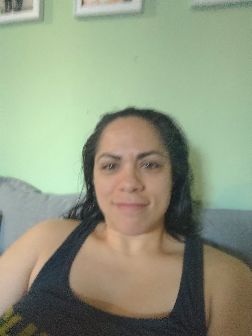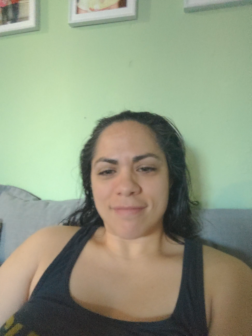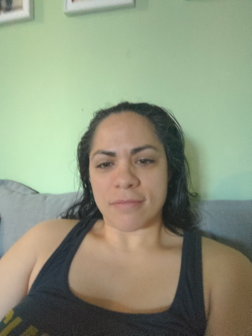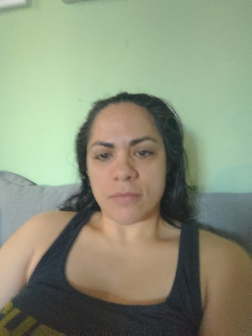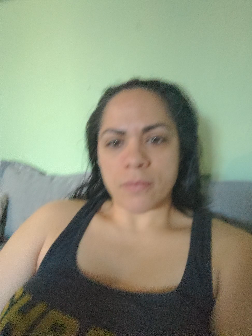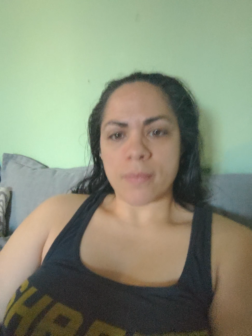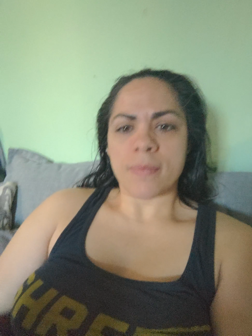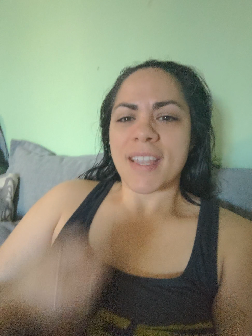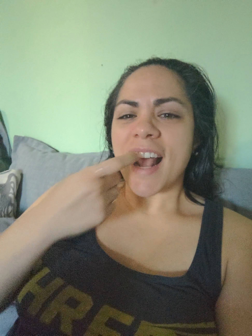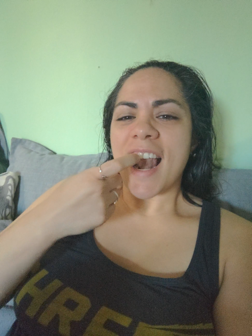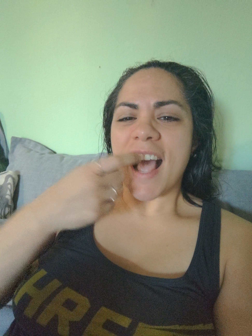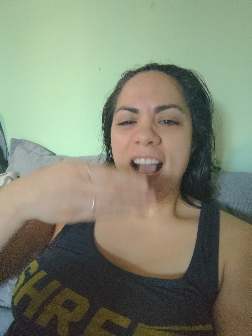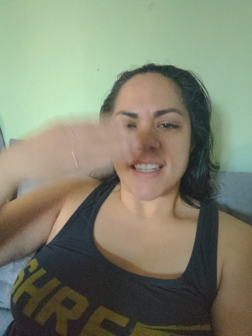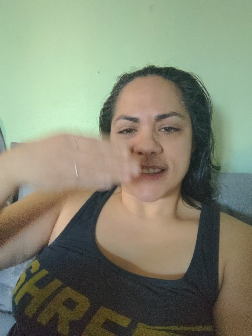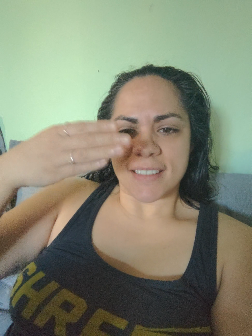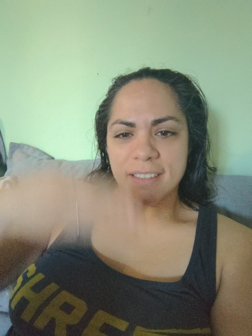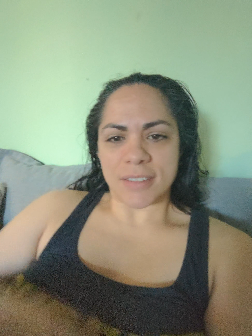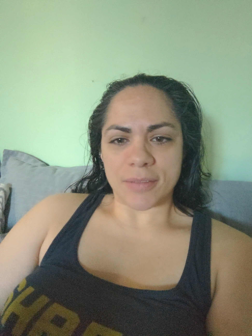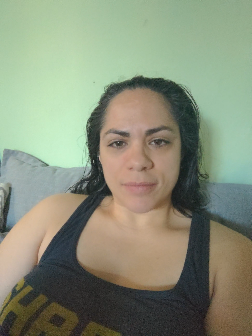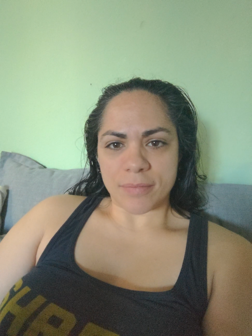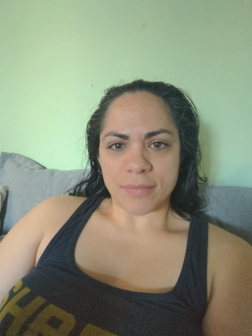window